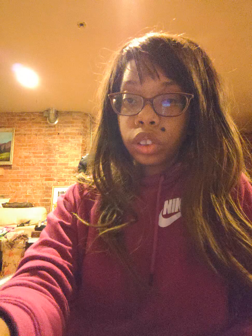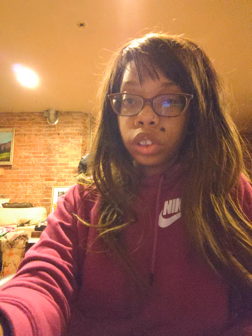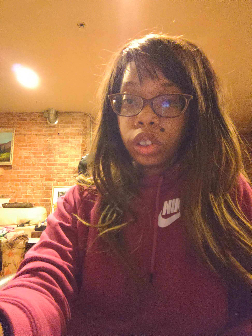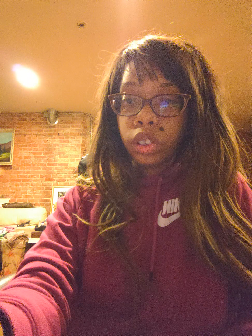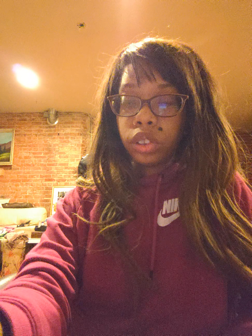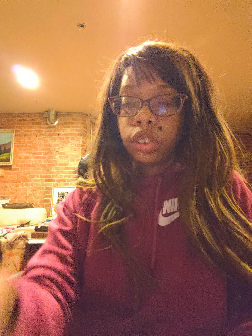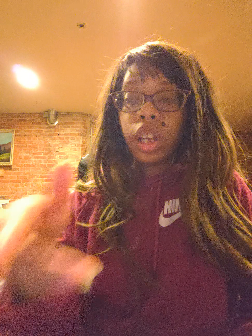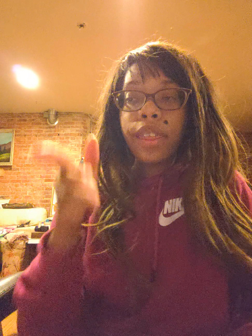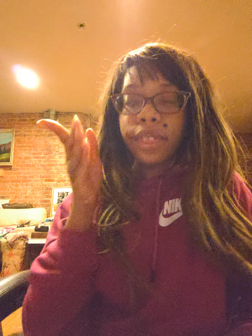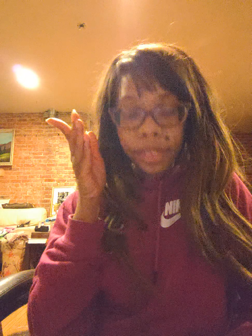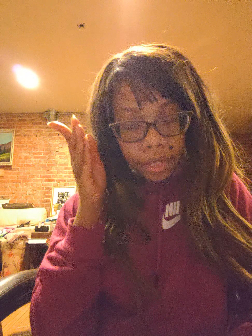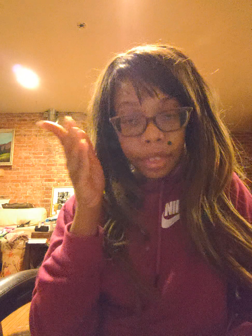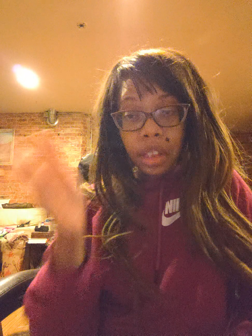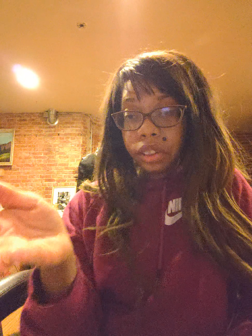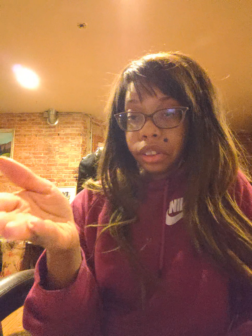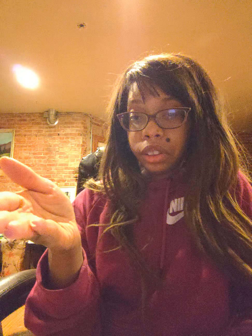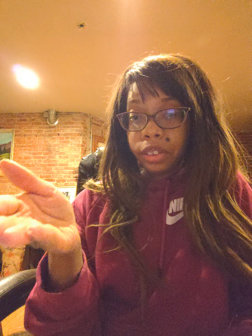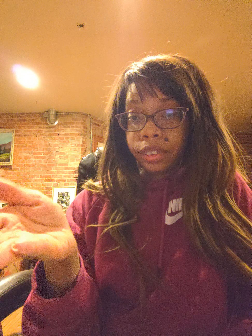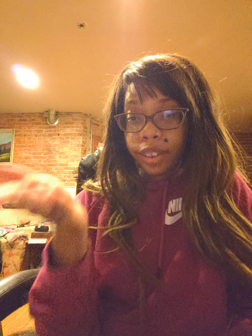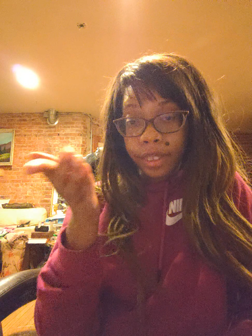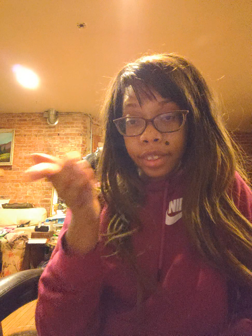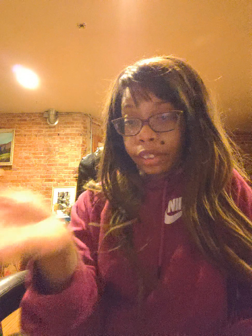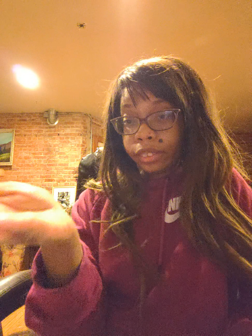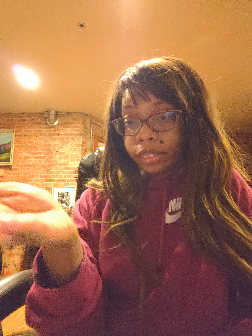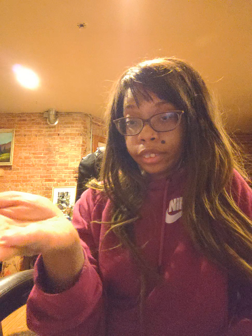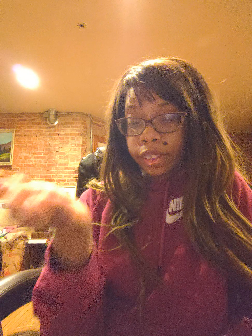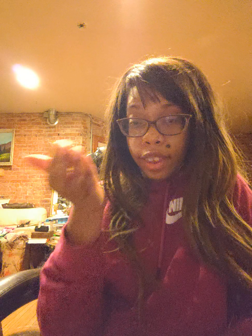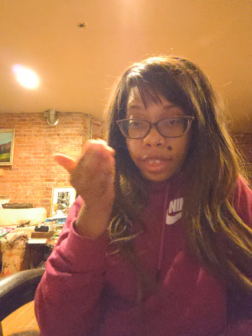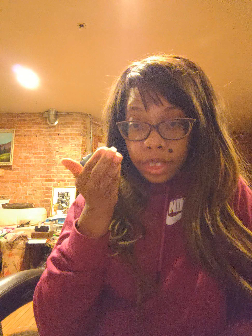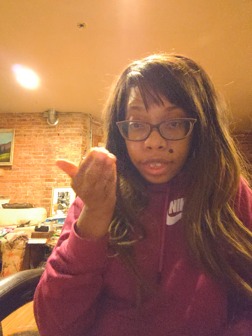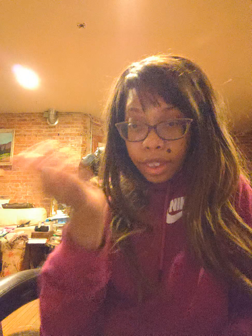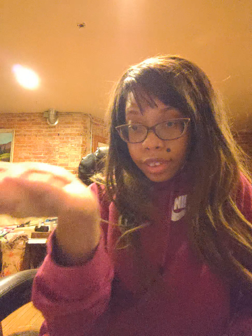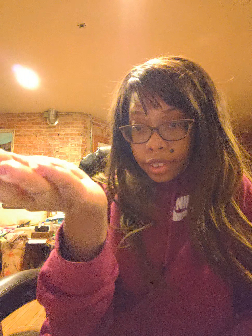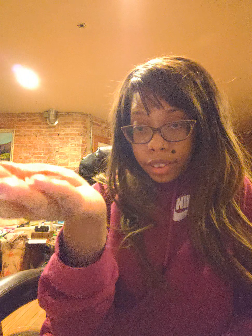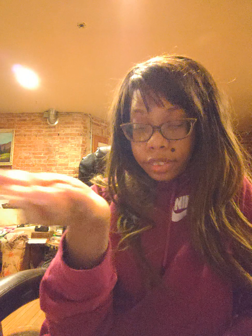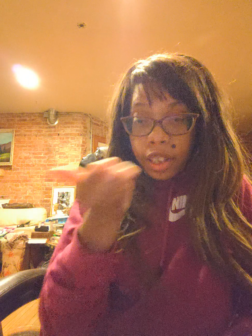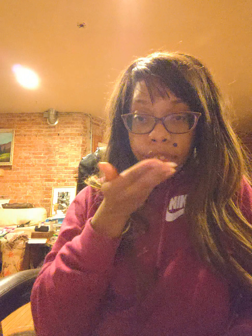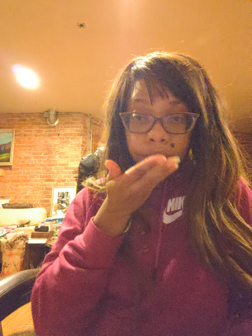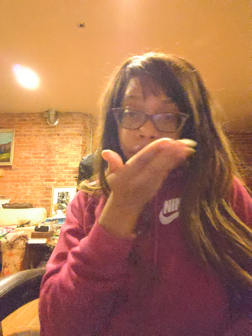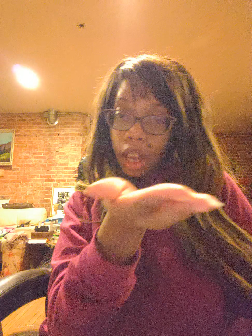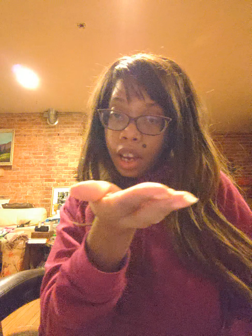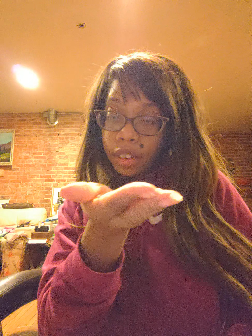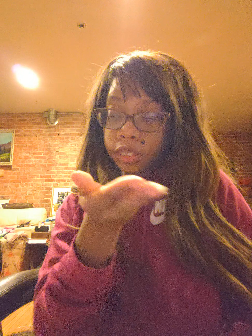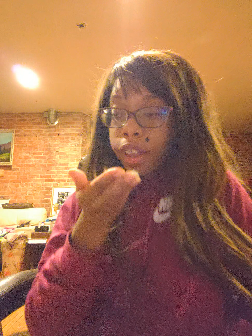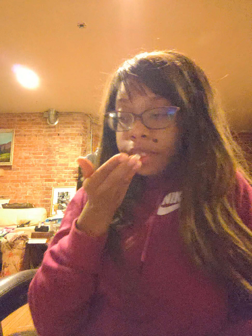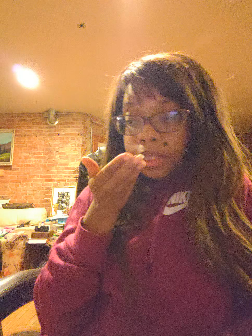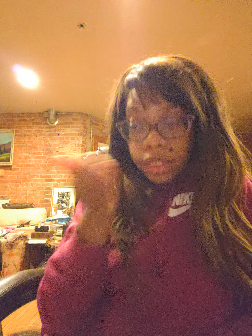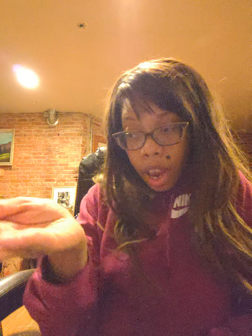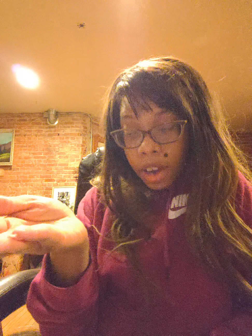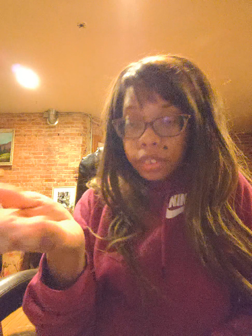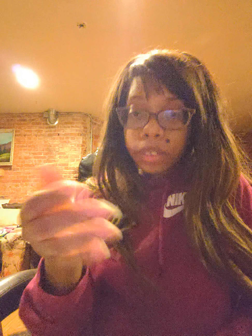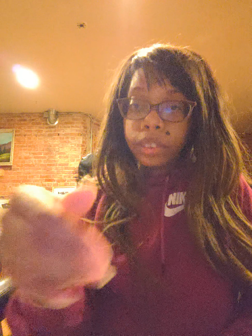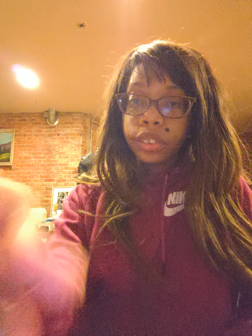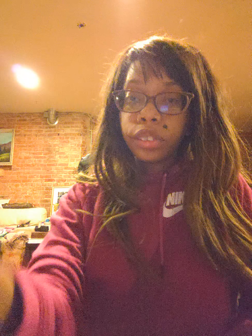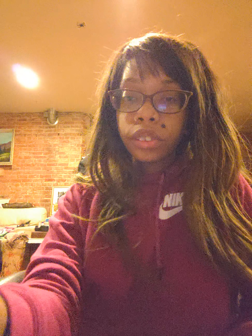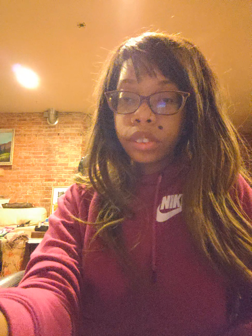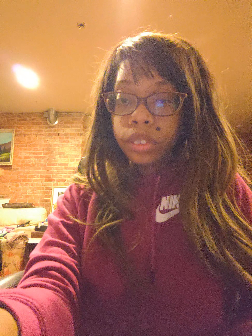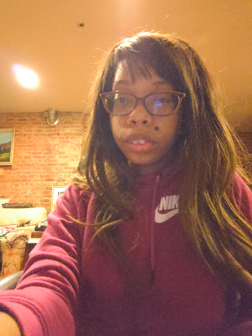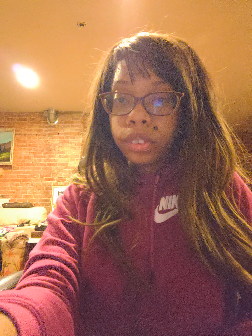there